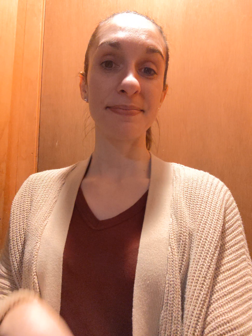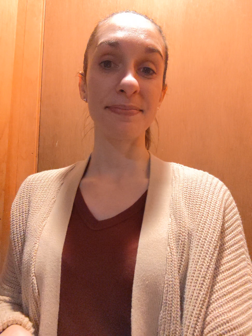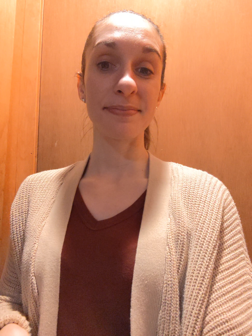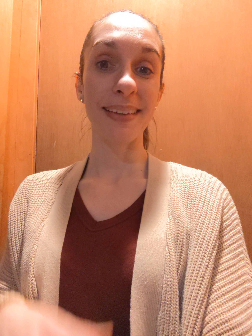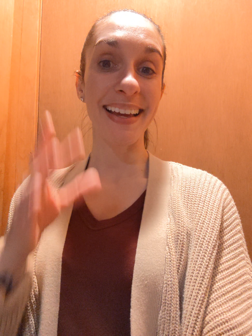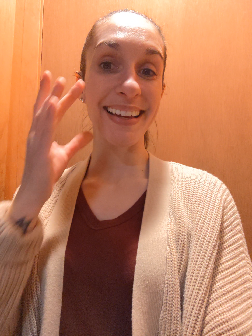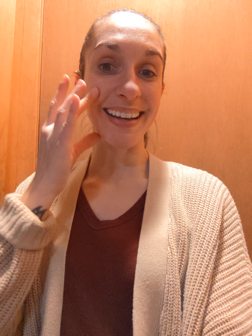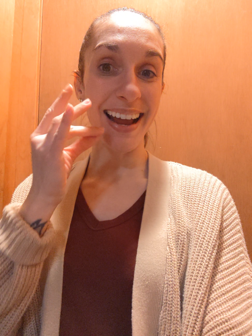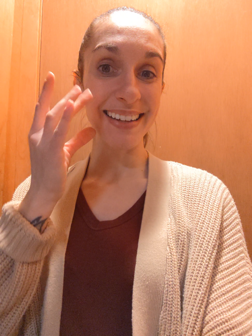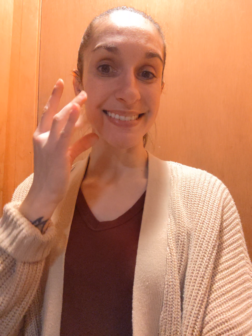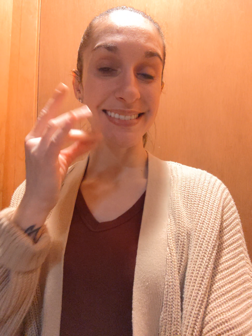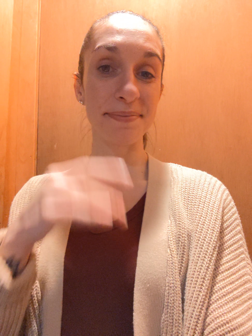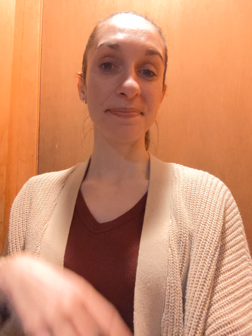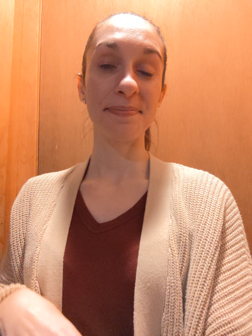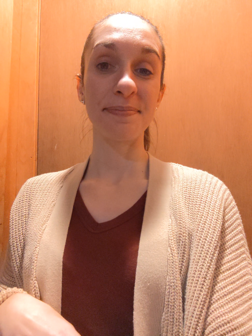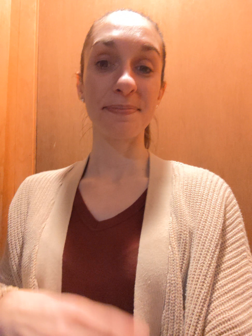cat